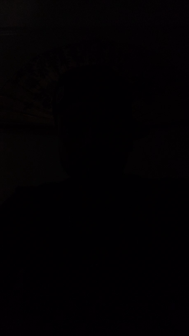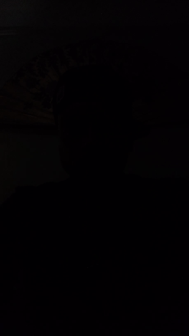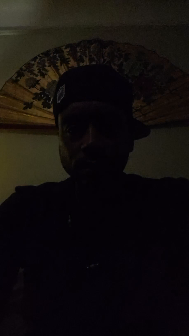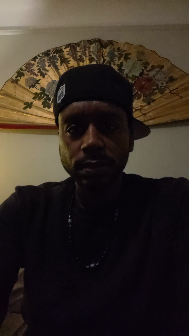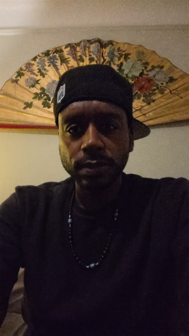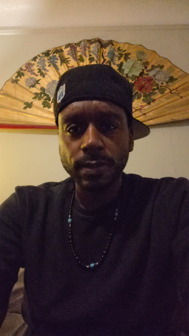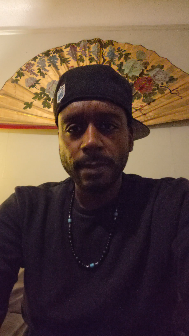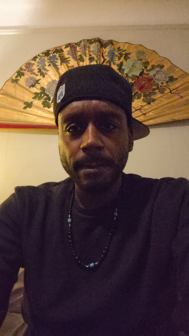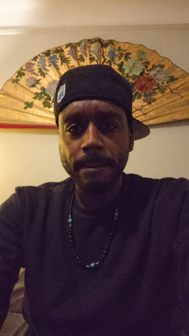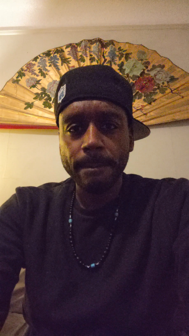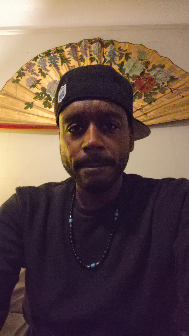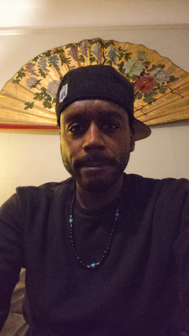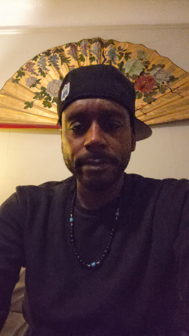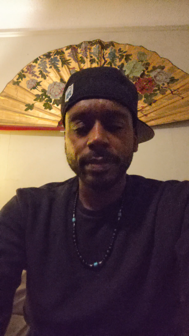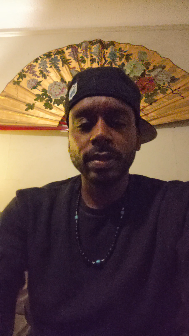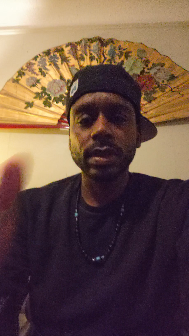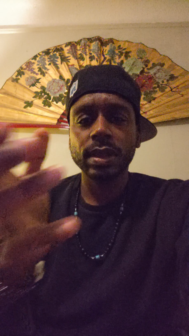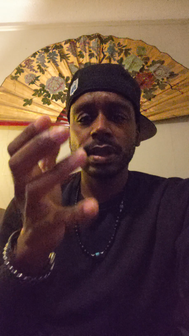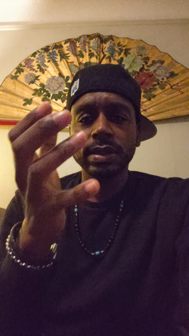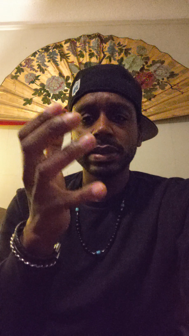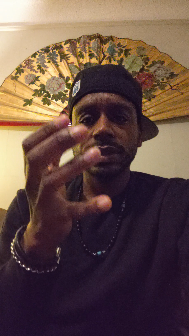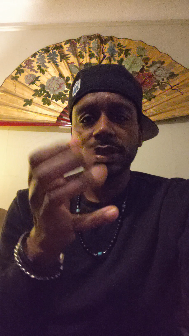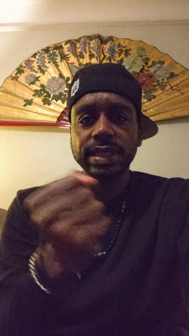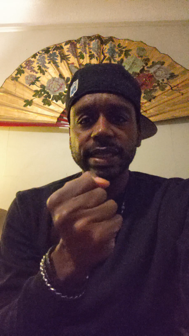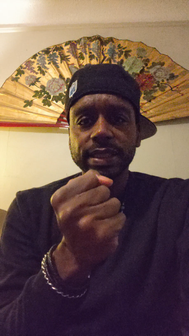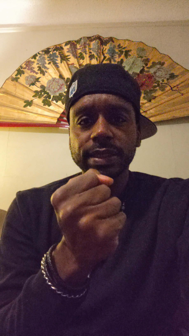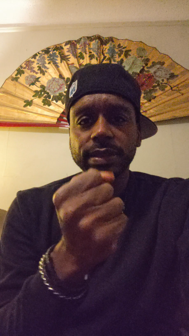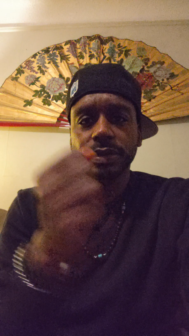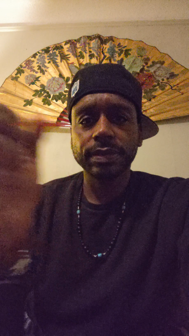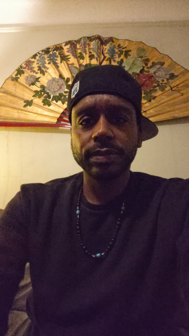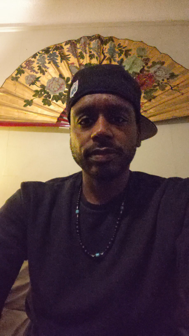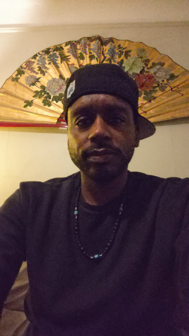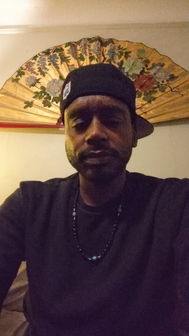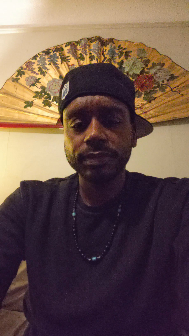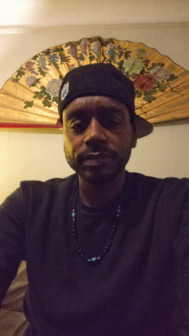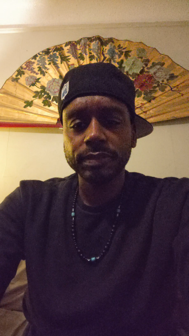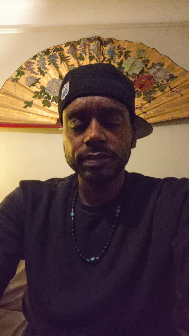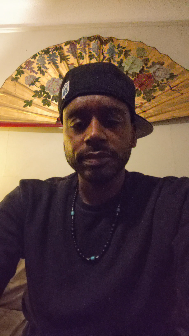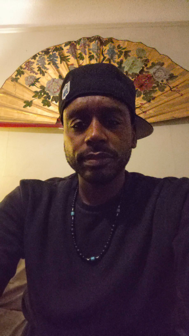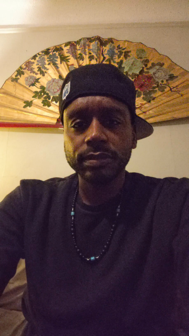get